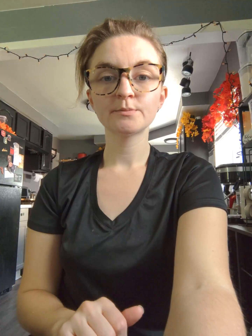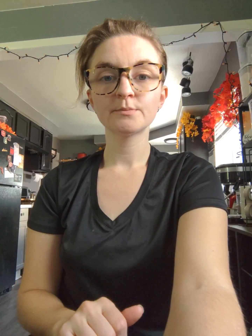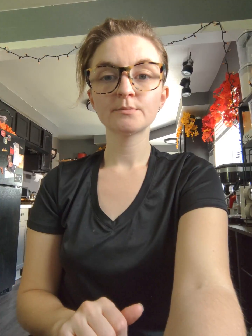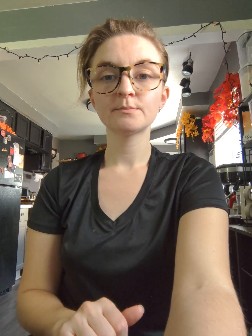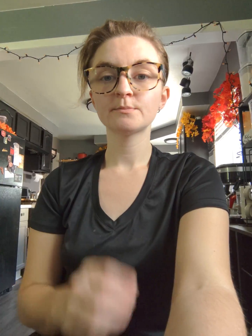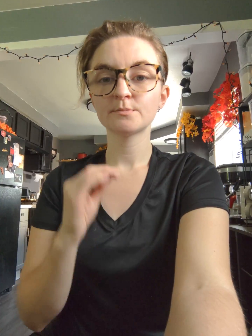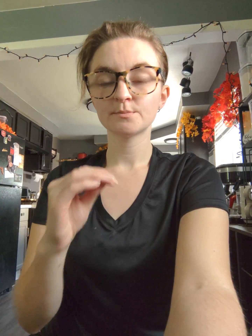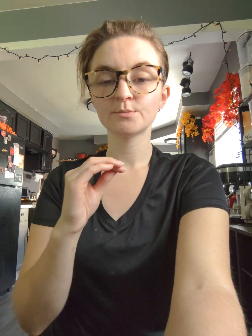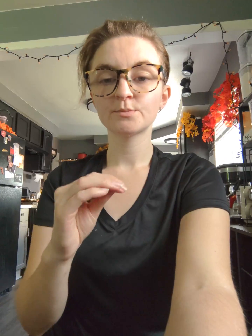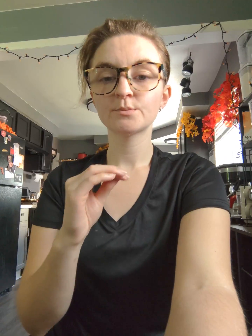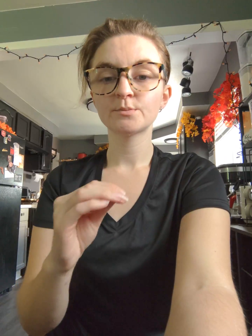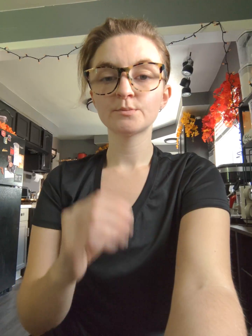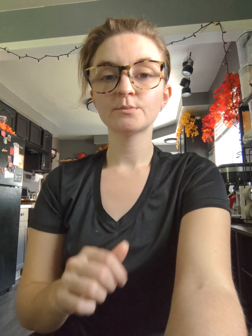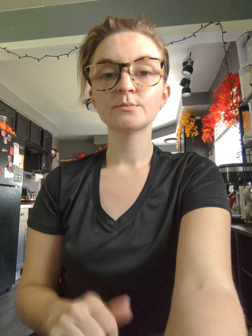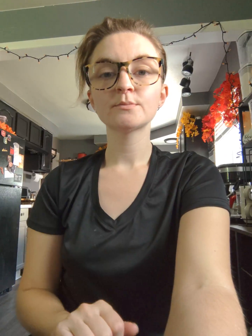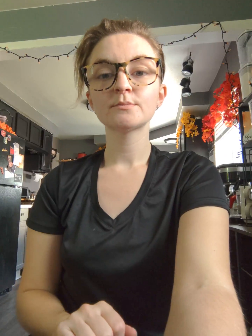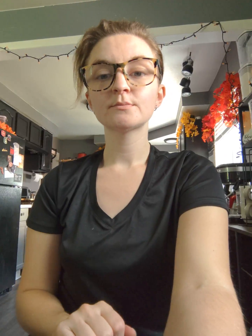fix